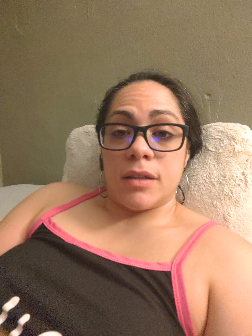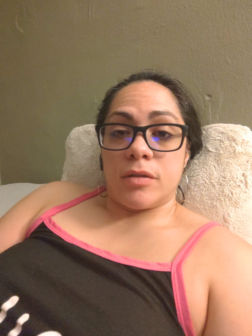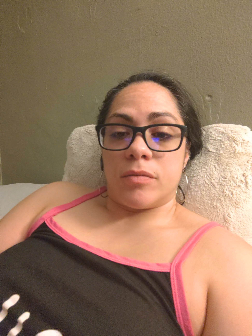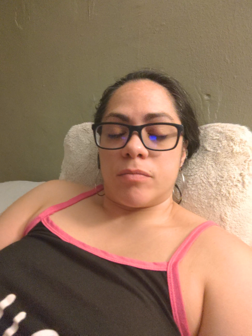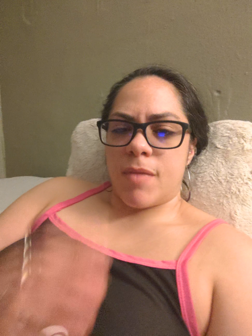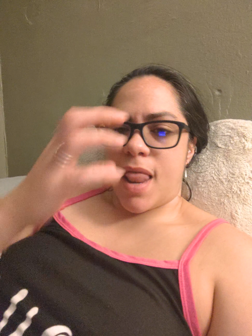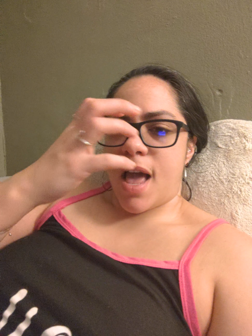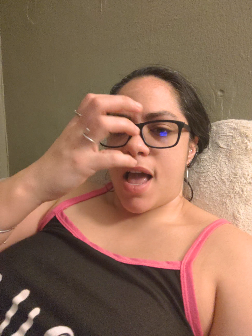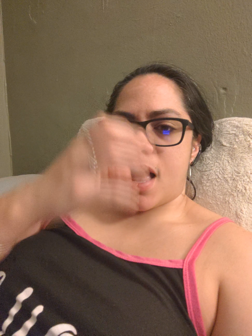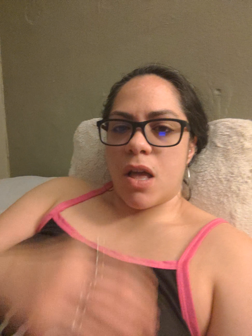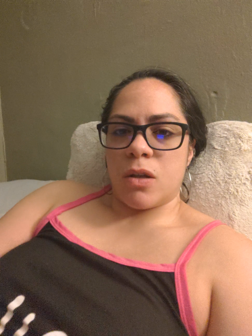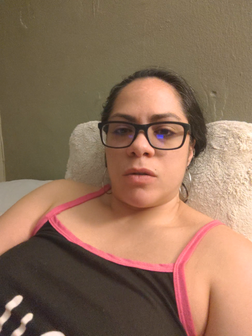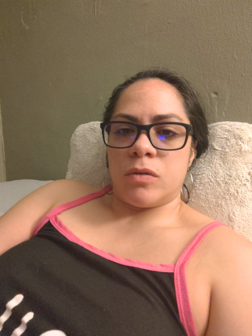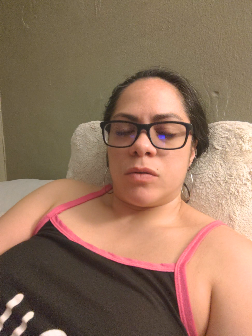clown